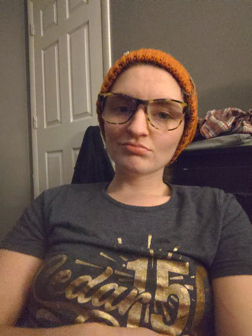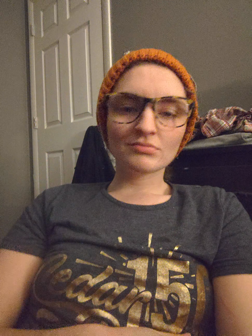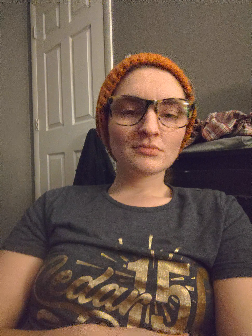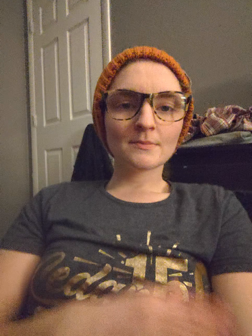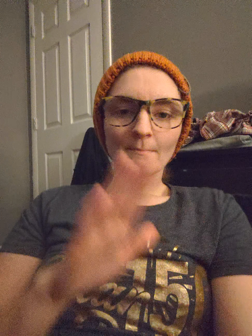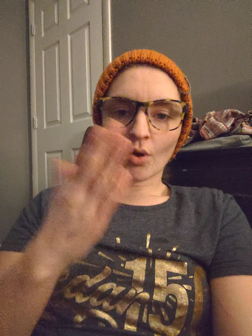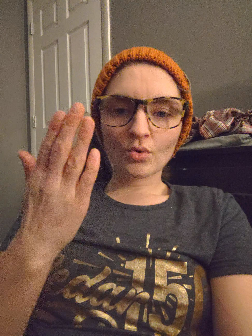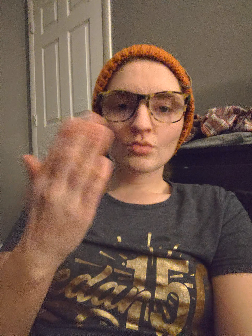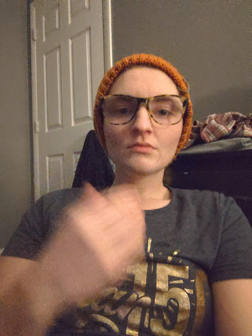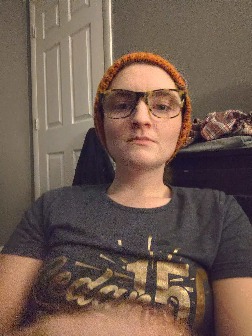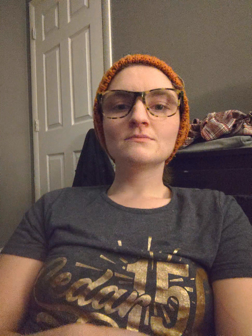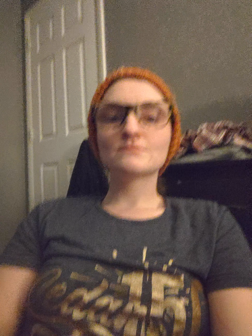book